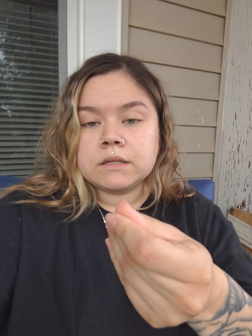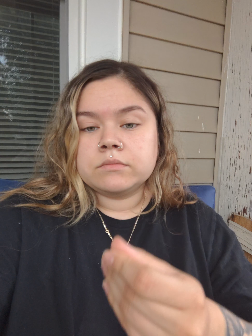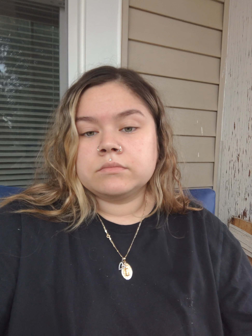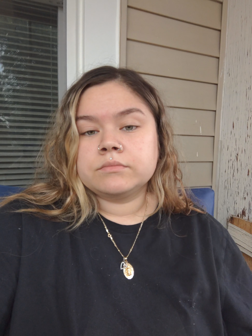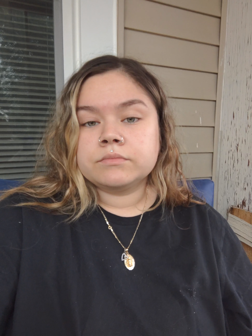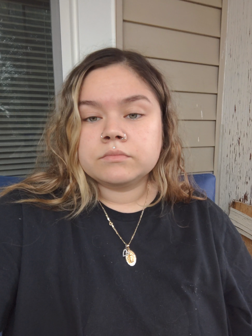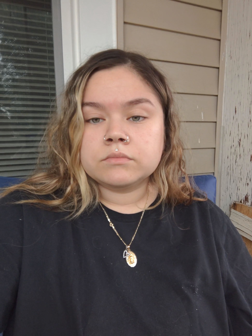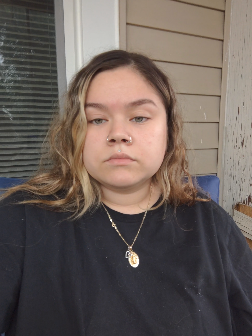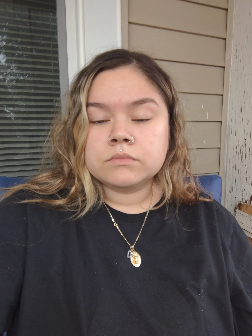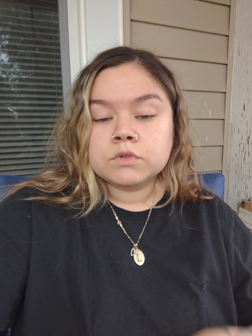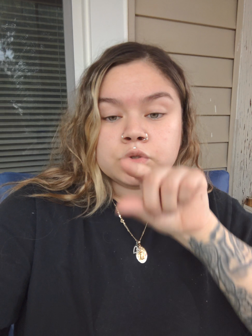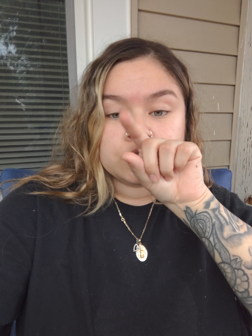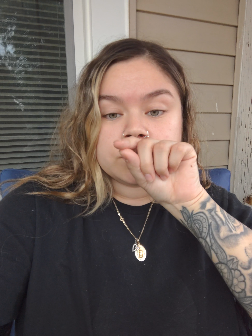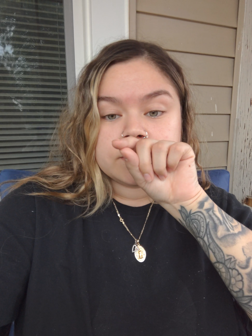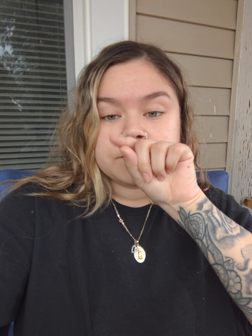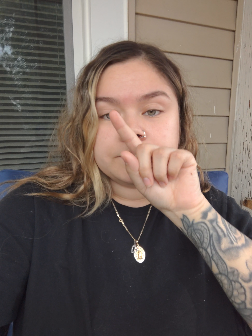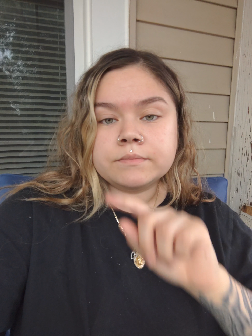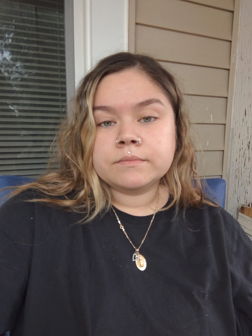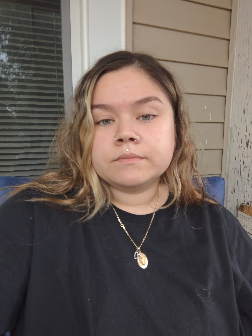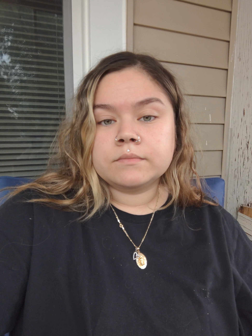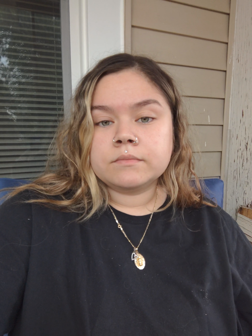chicken